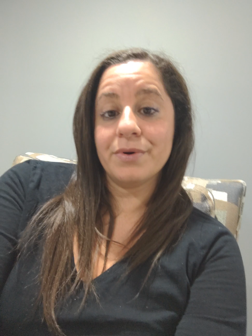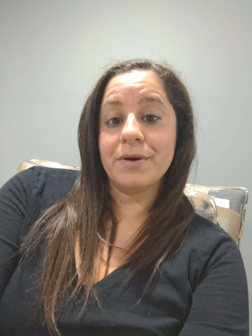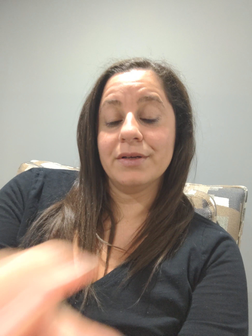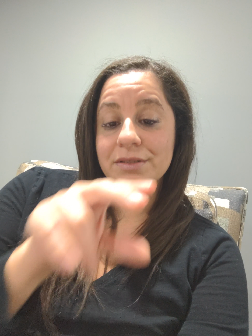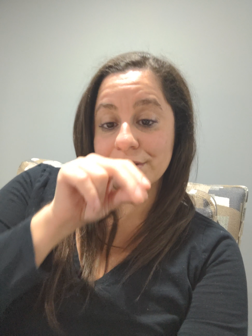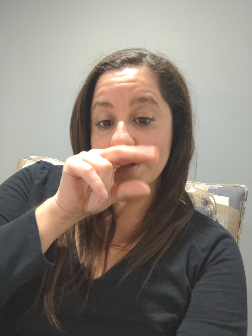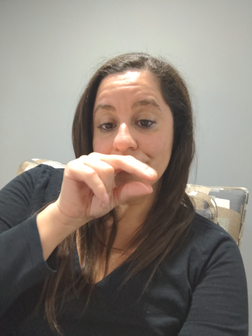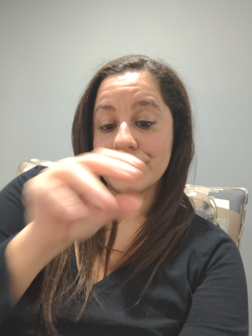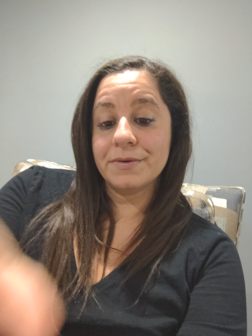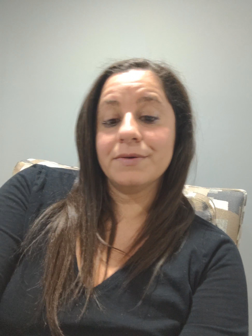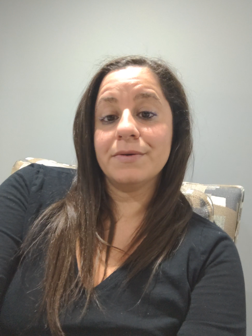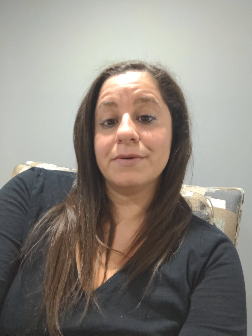duck